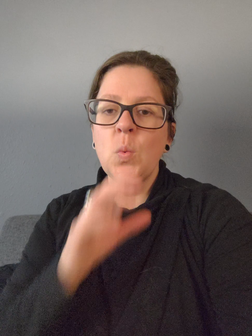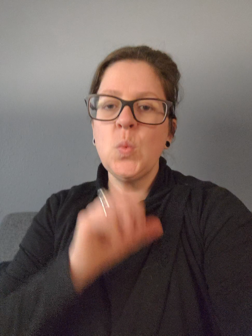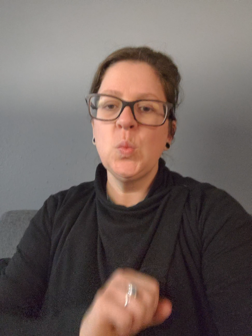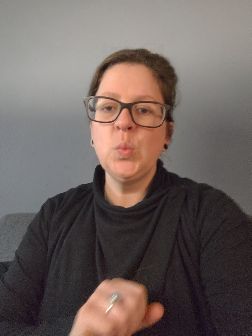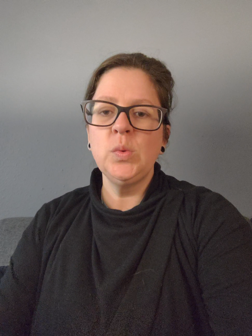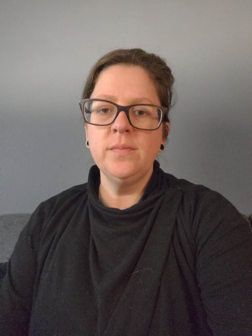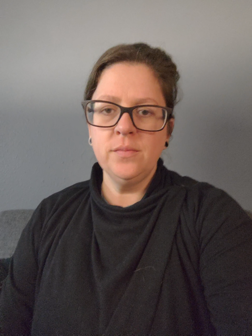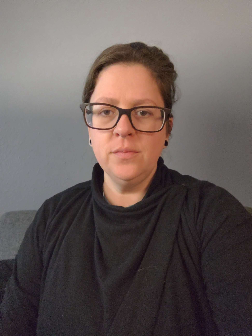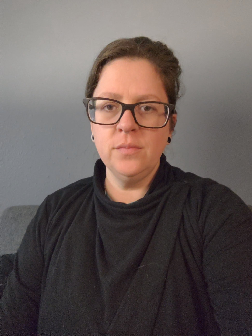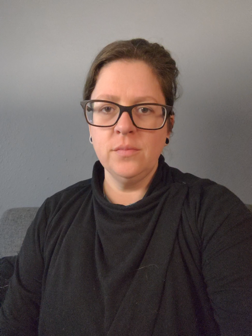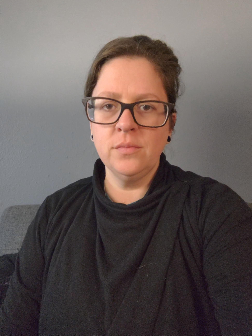old